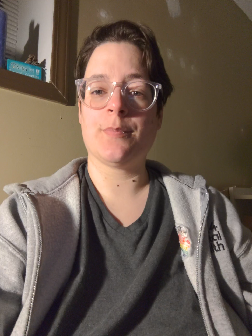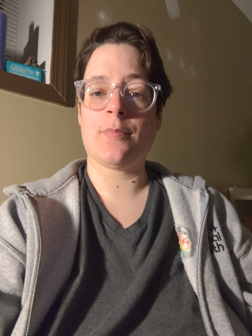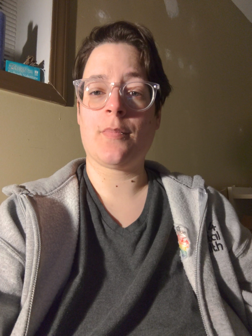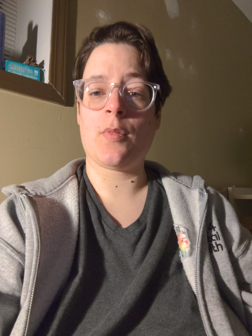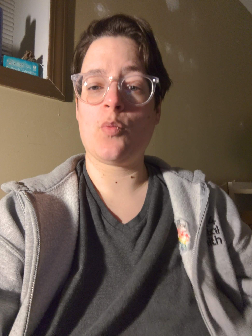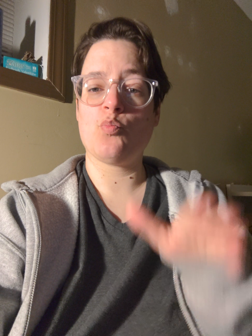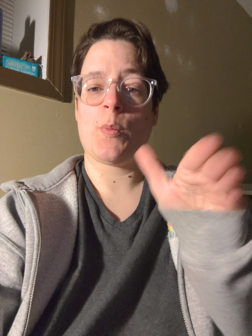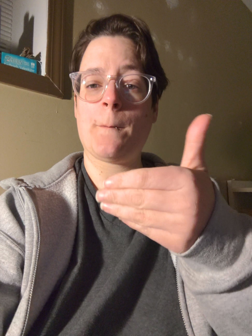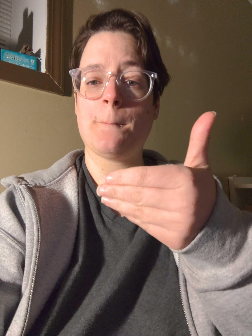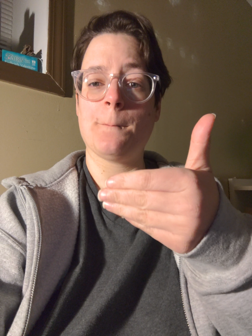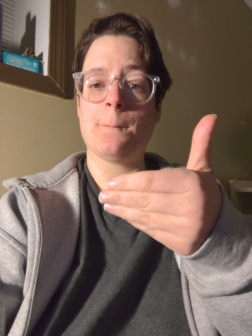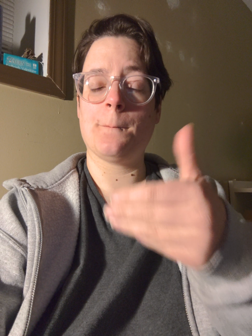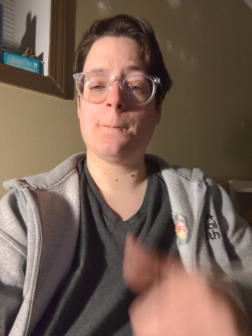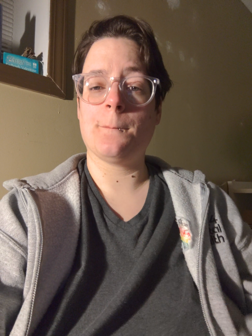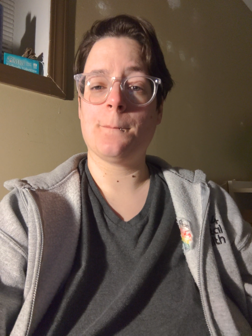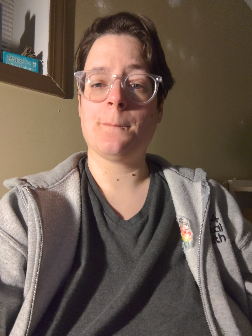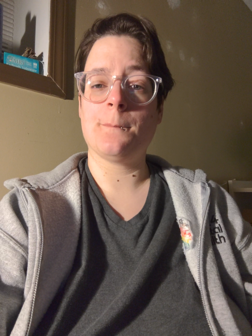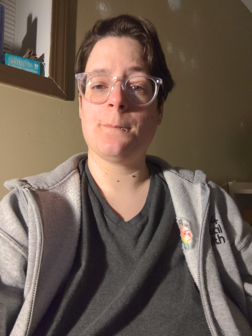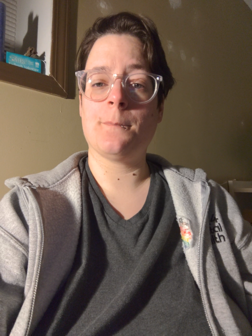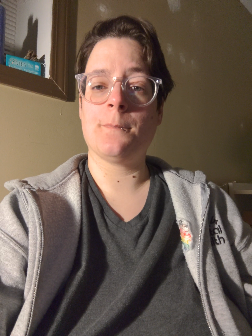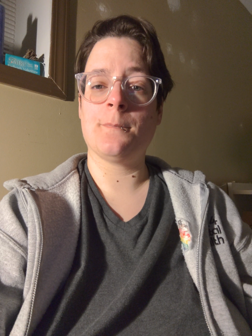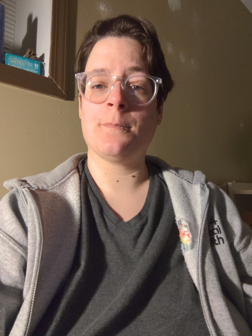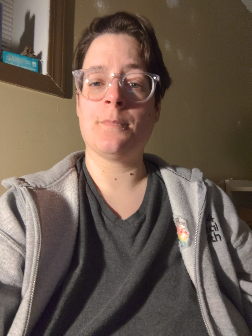room